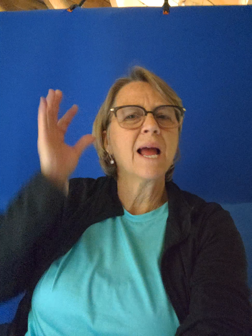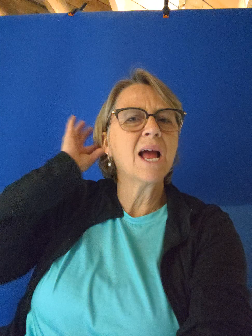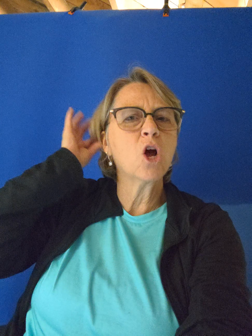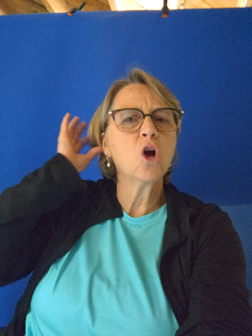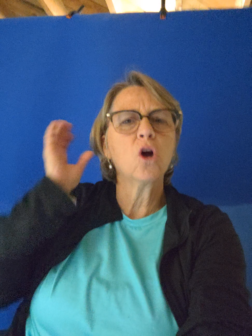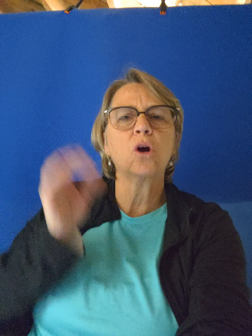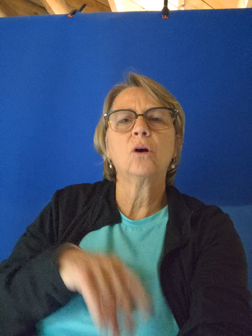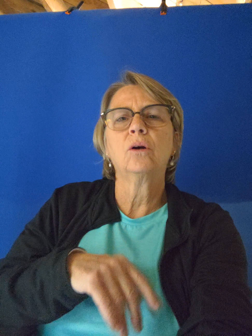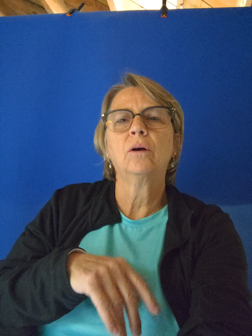hair